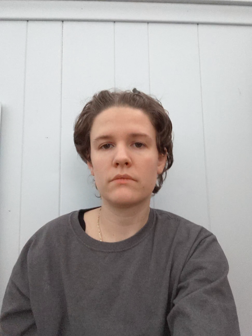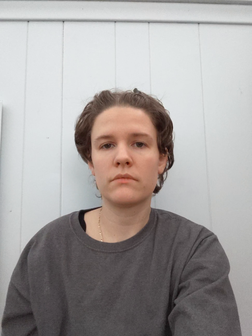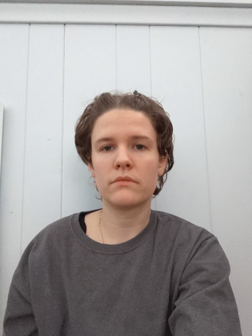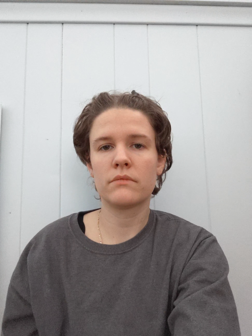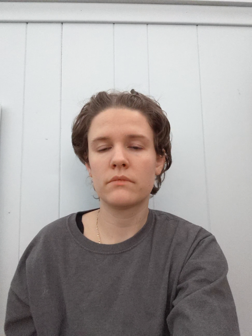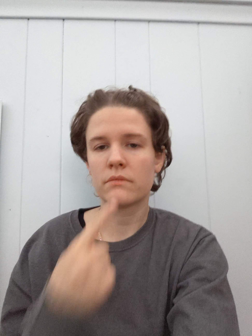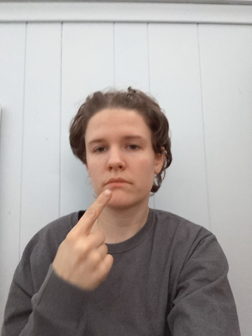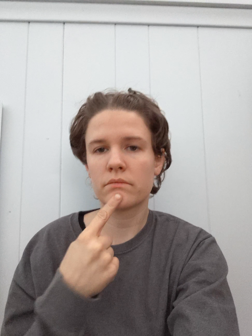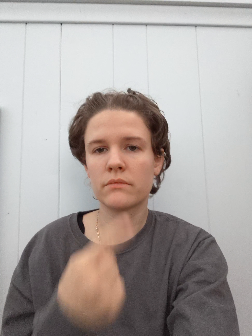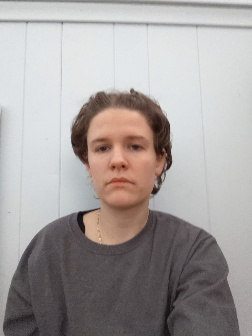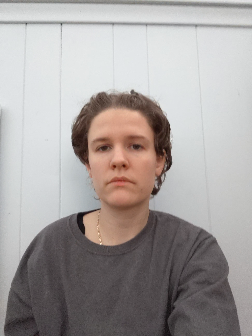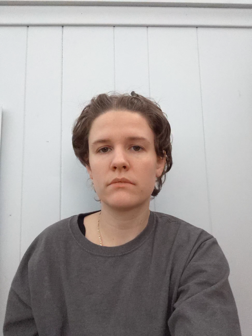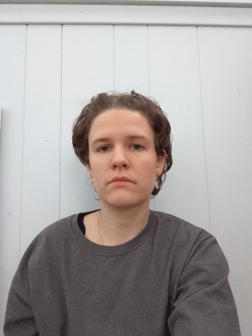say